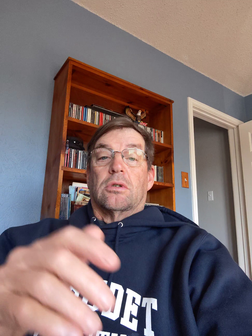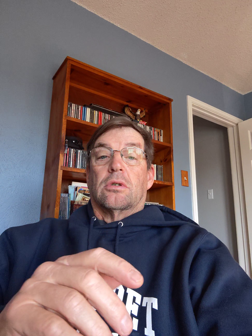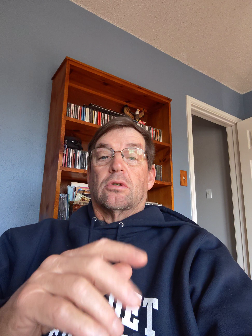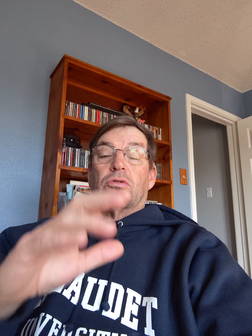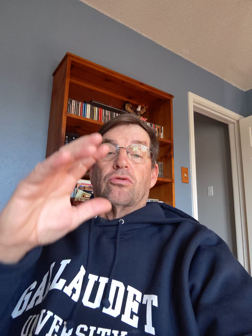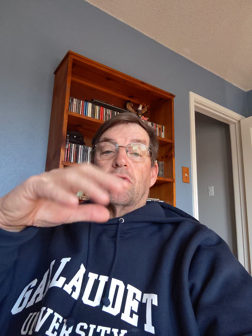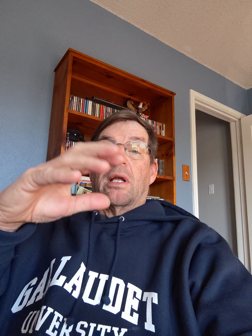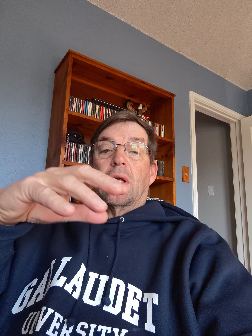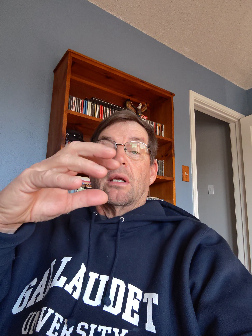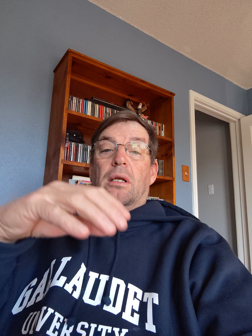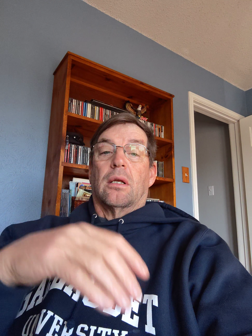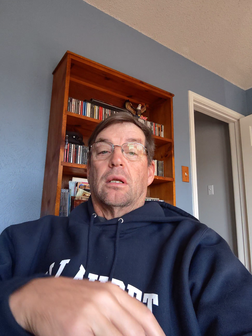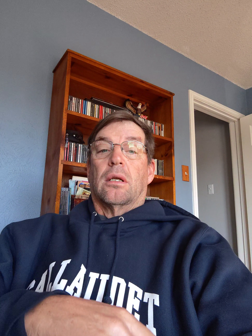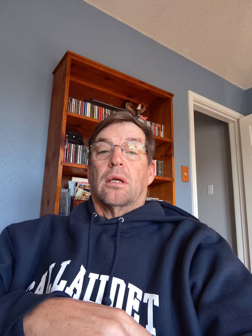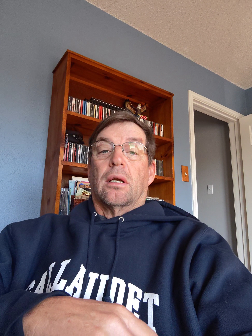rain